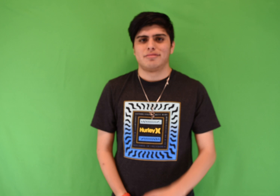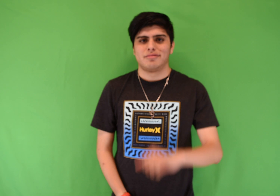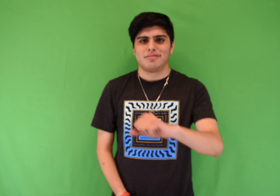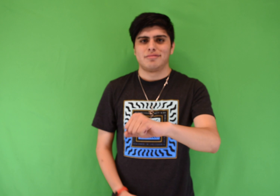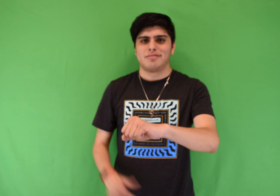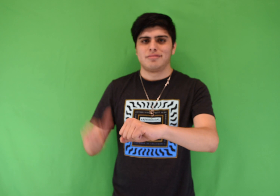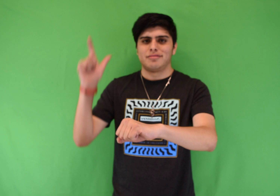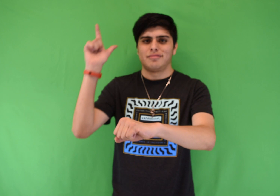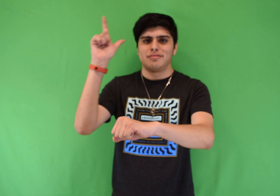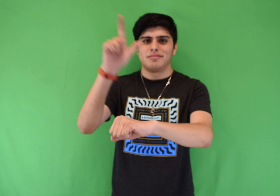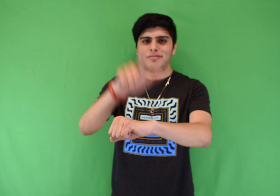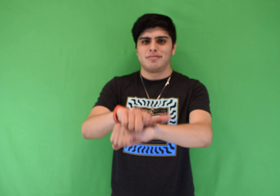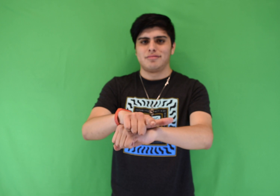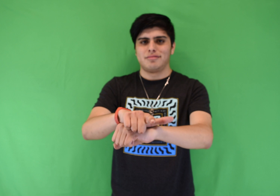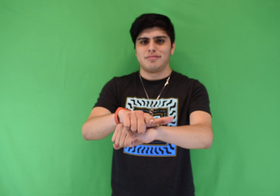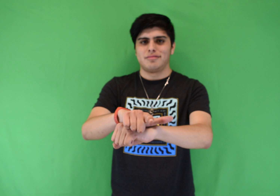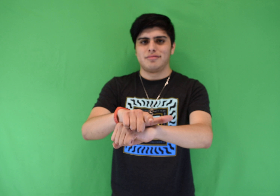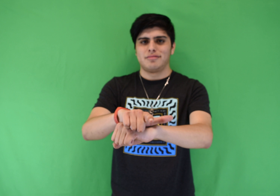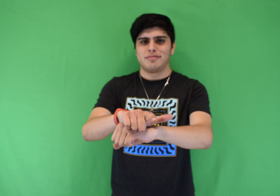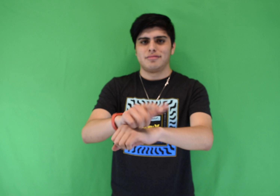especial